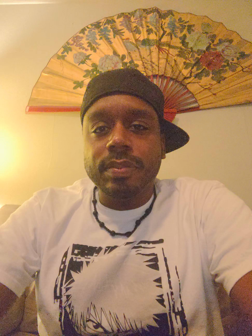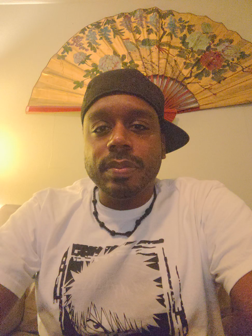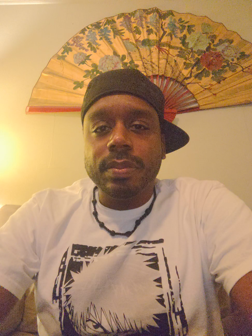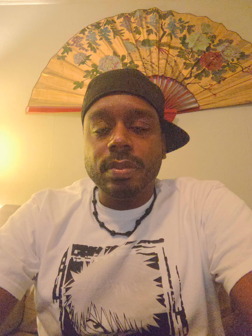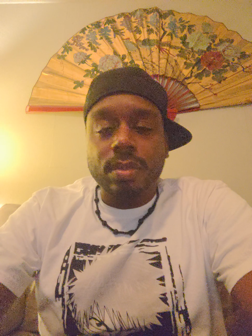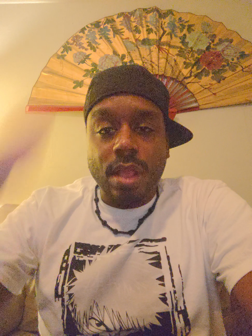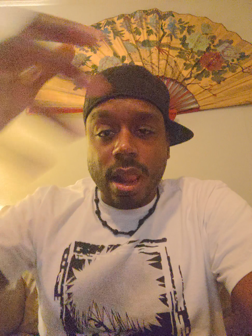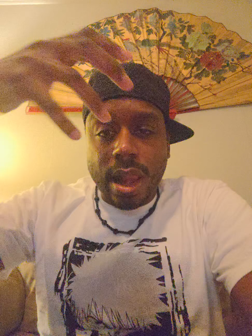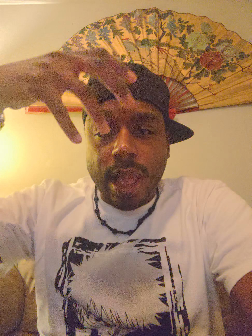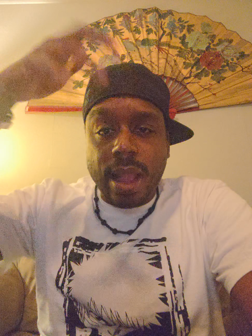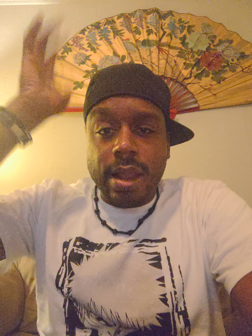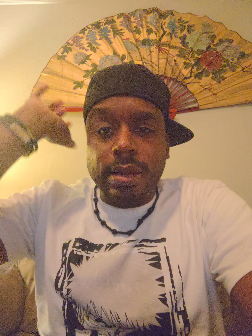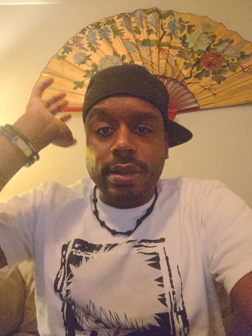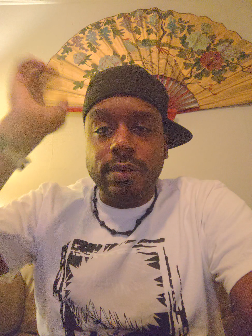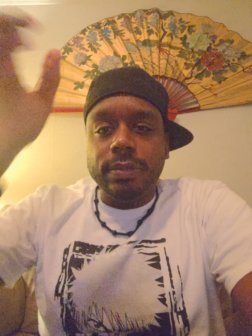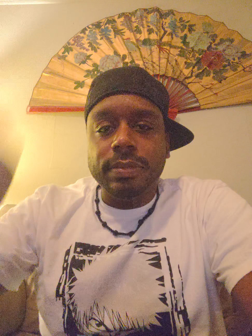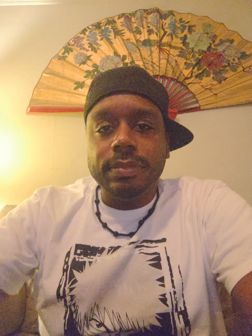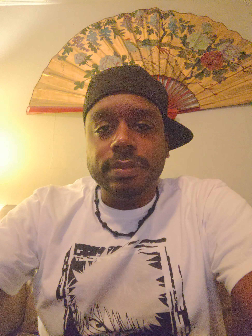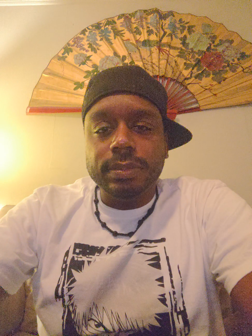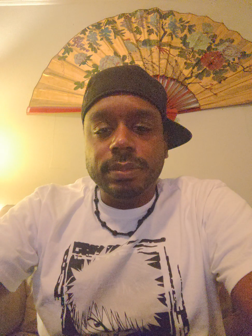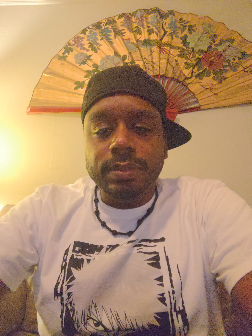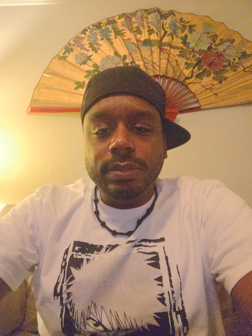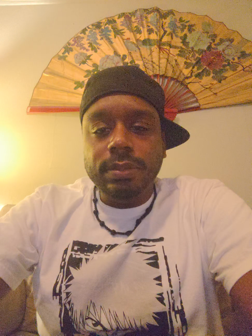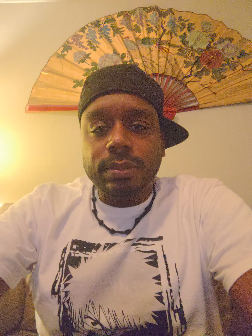lion